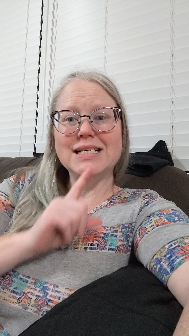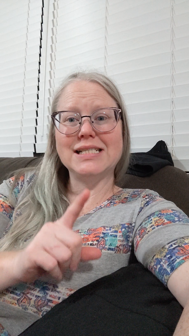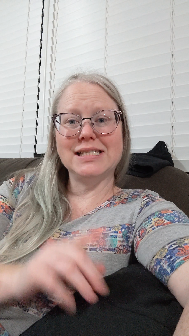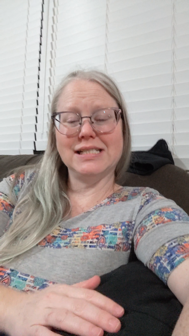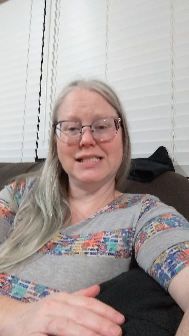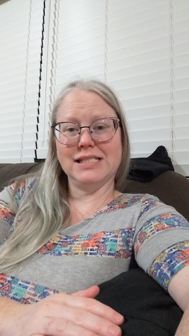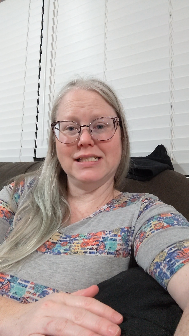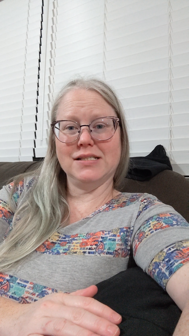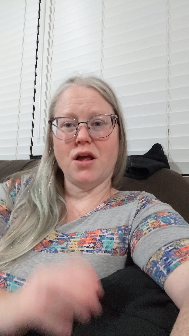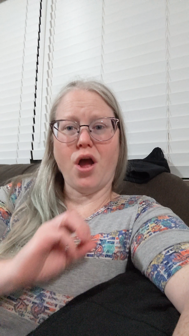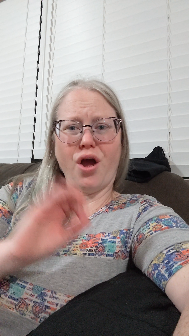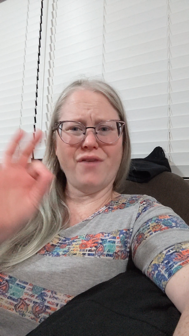off